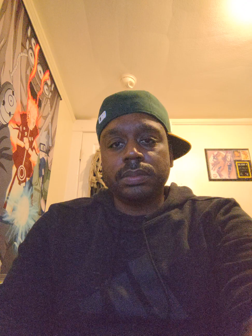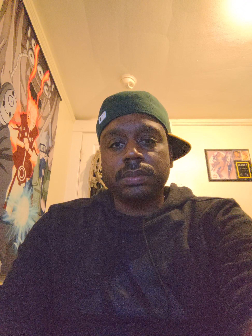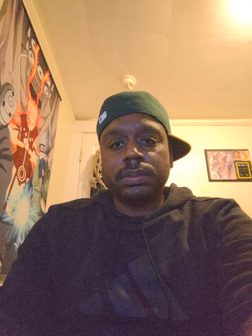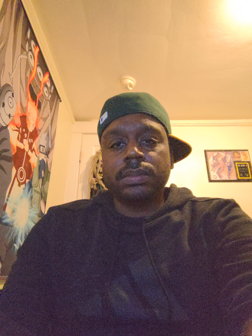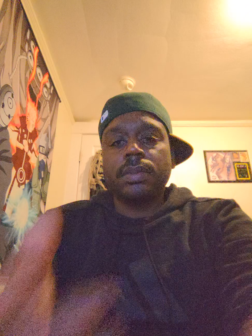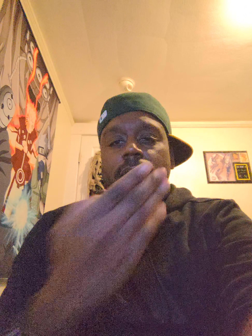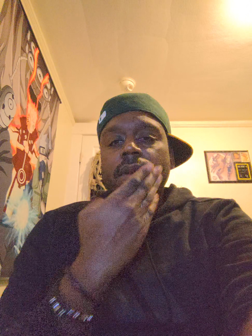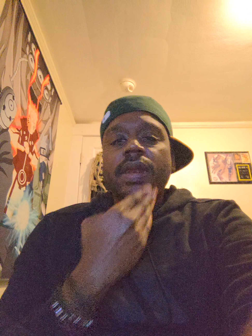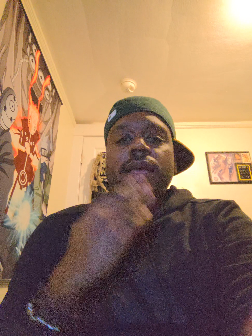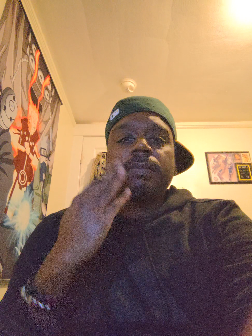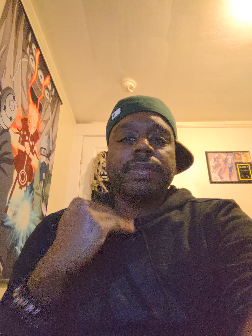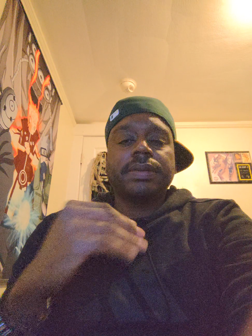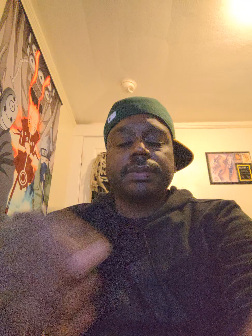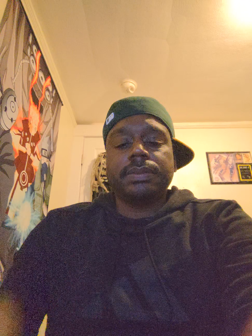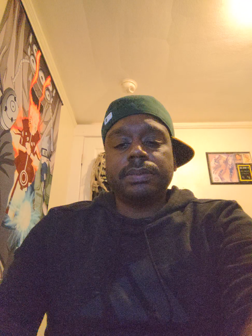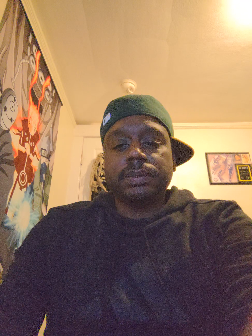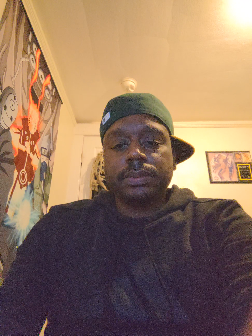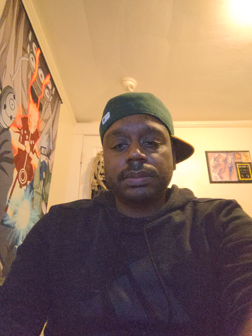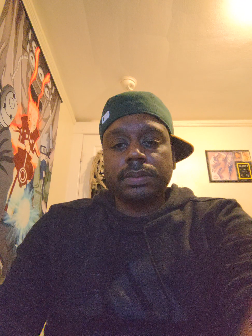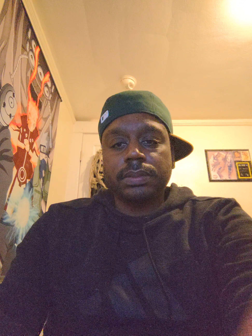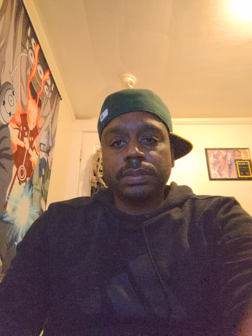napkin